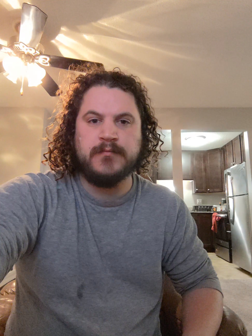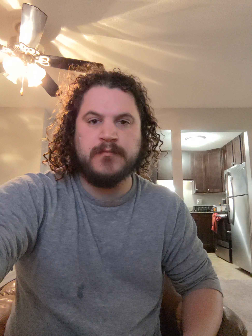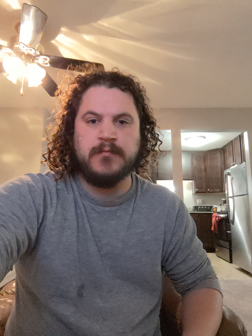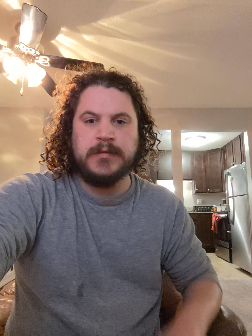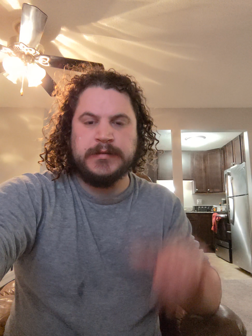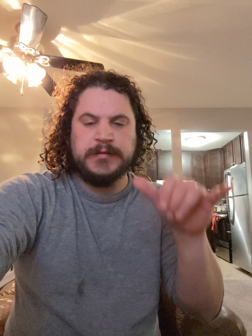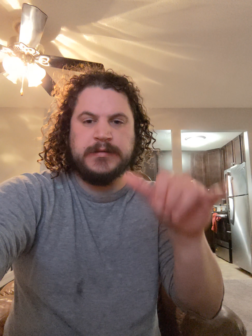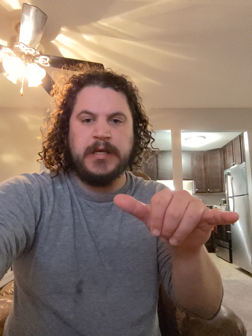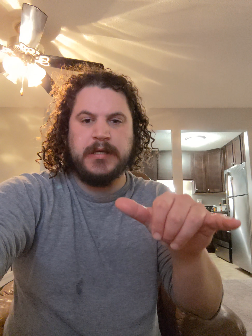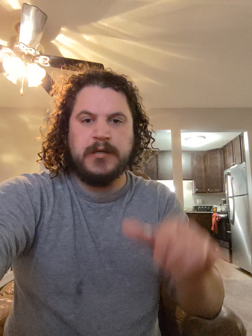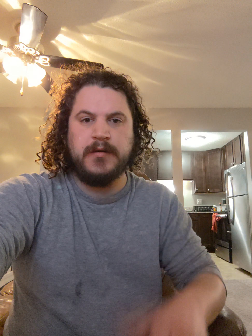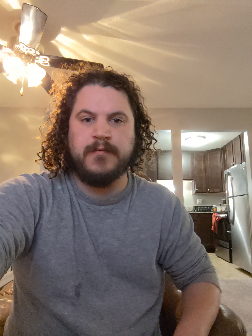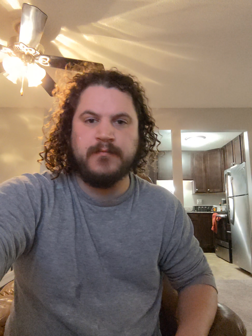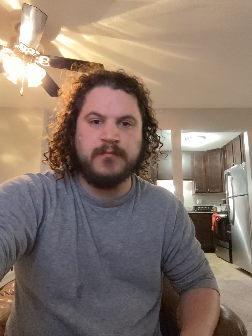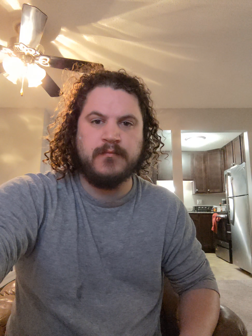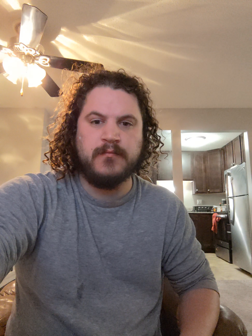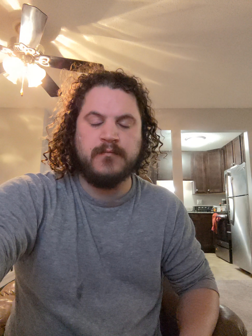stay